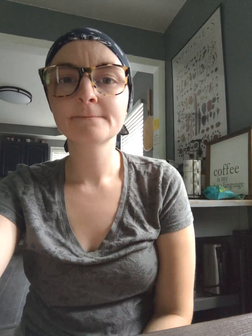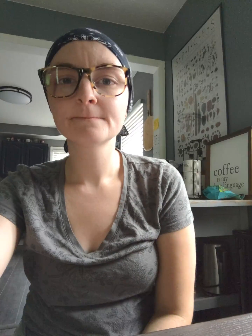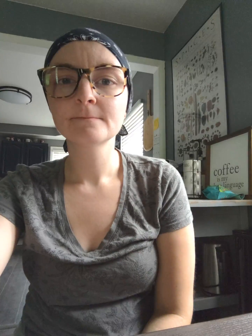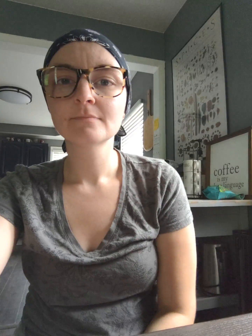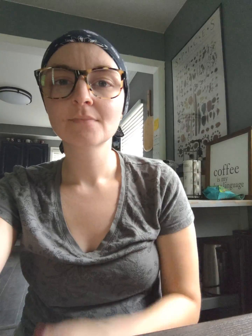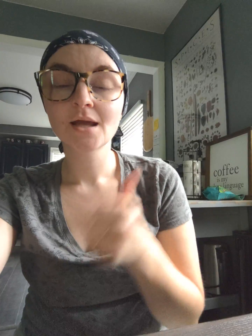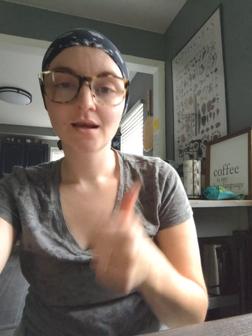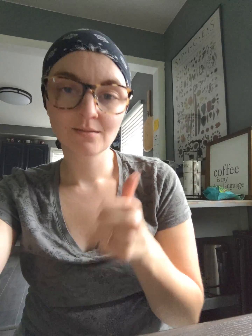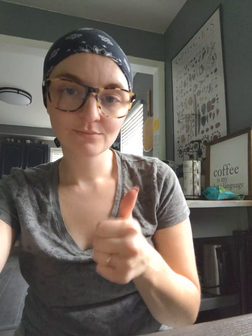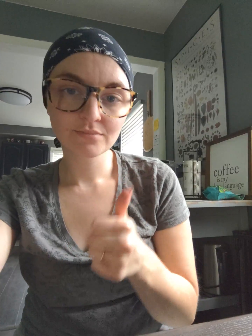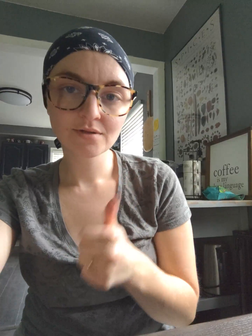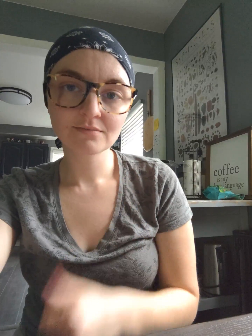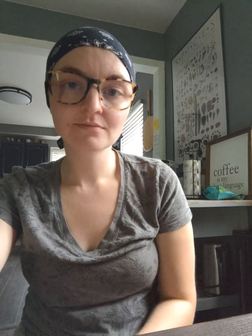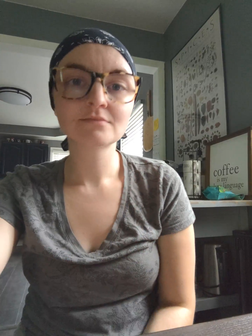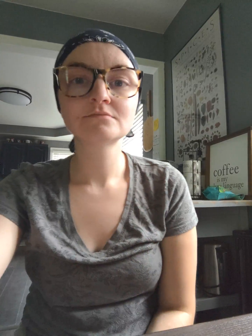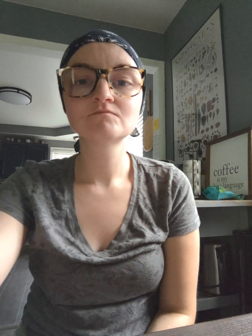help